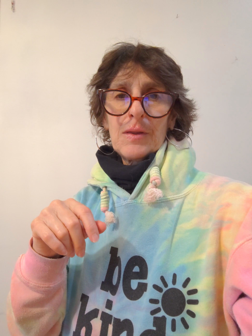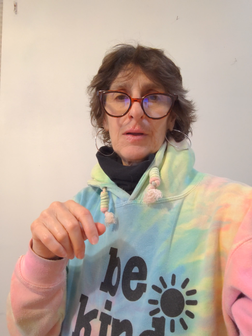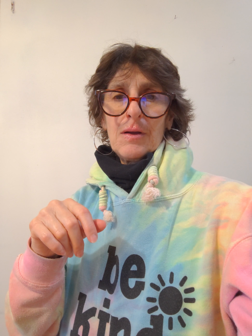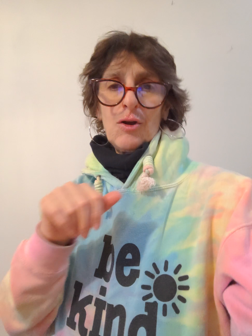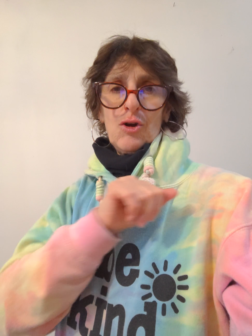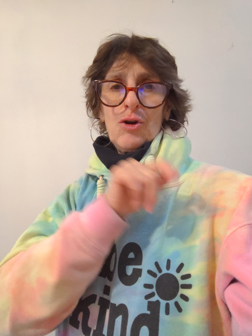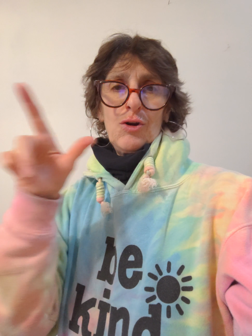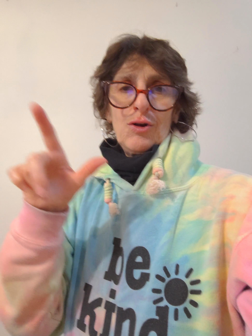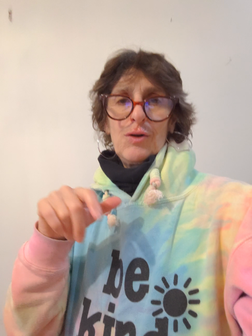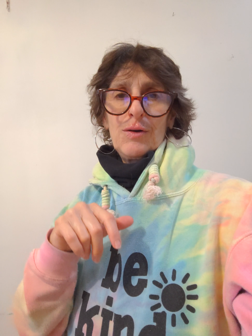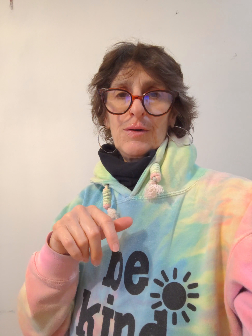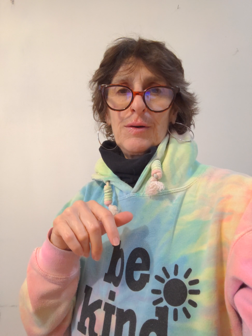all